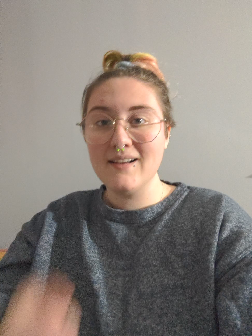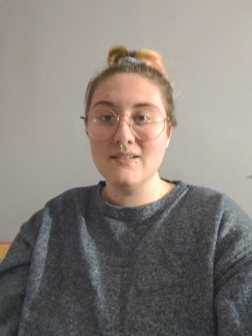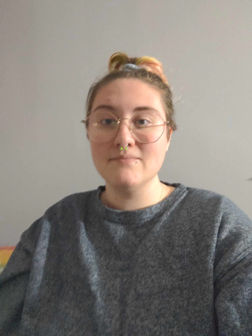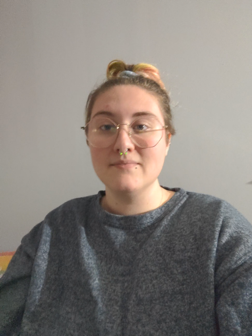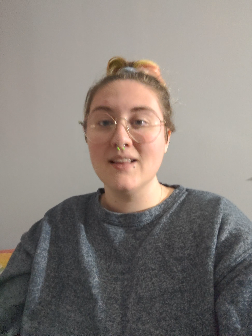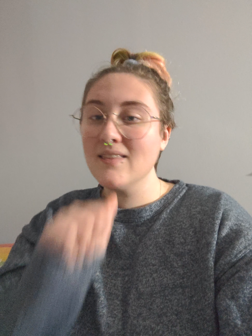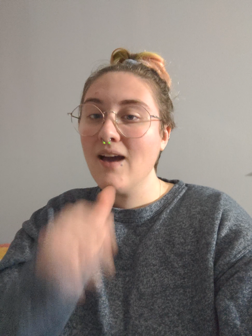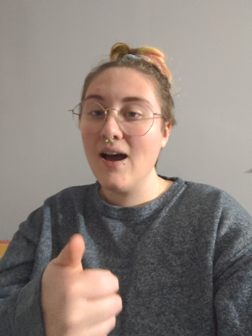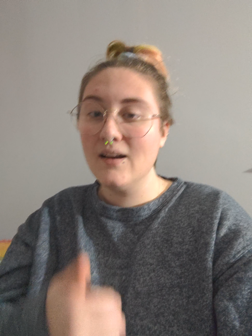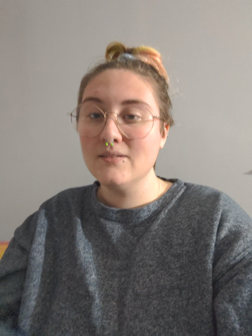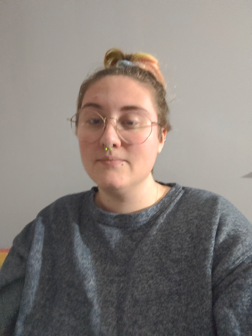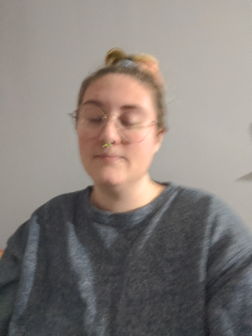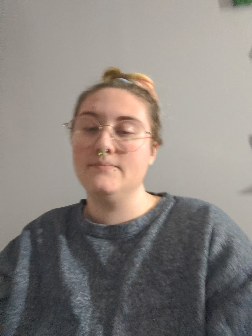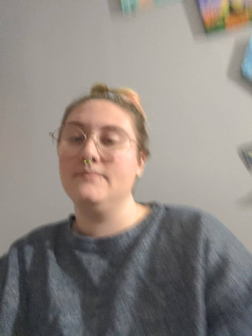not